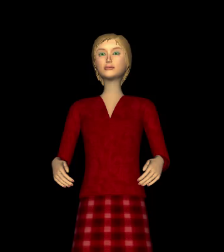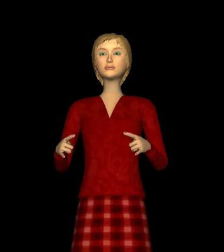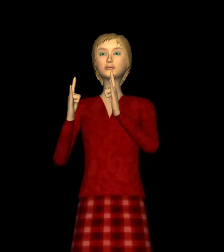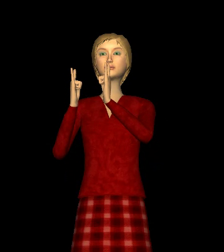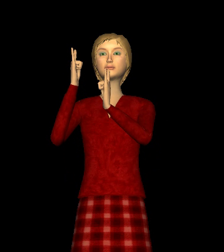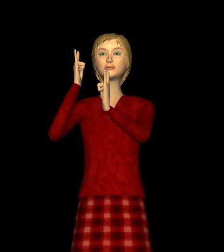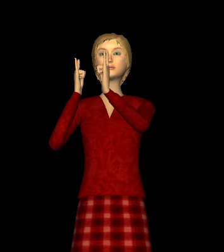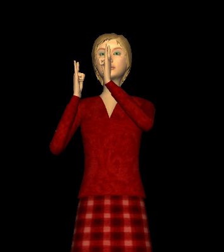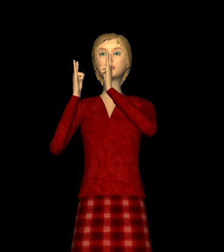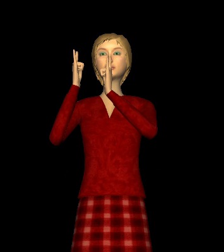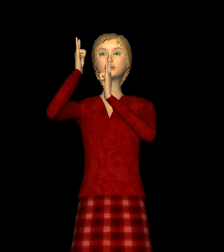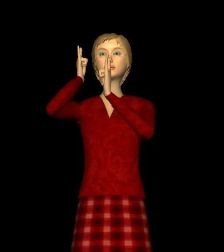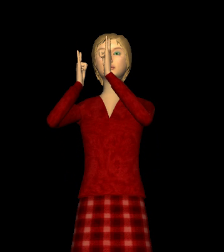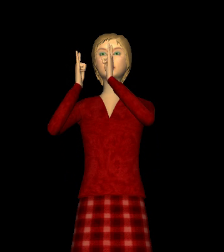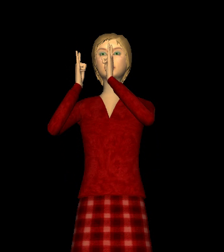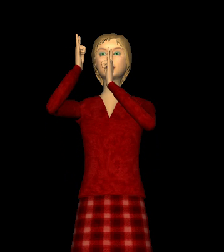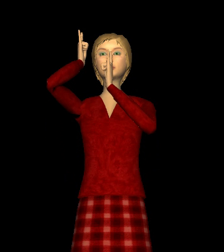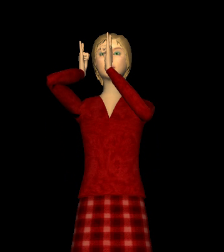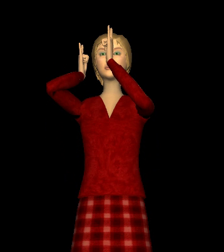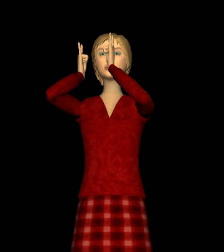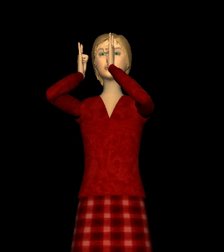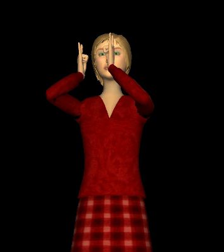قصة